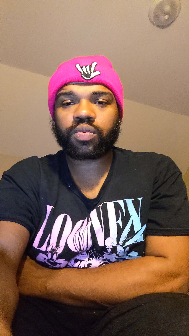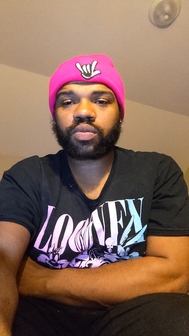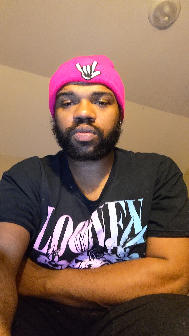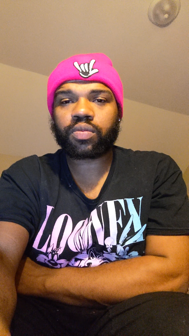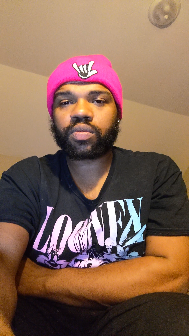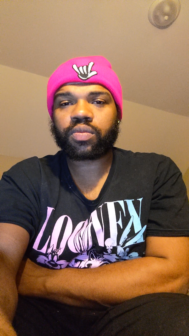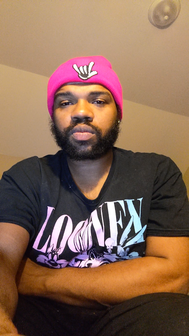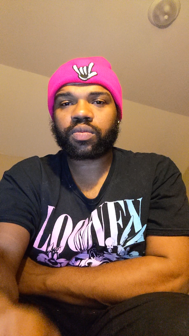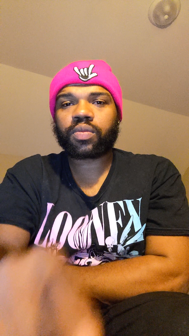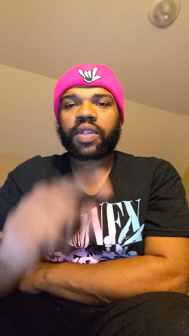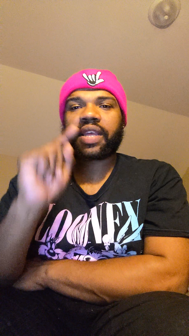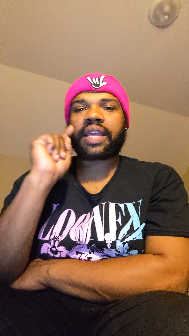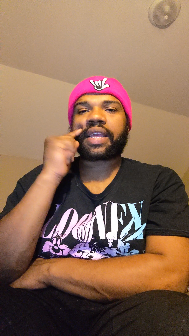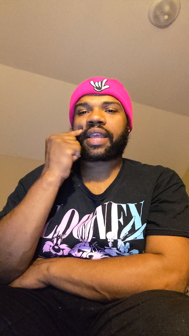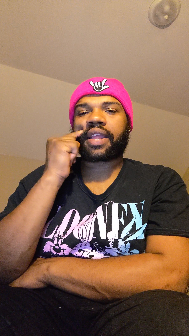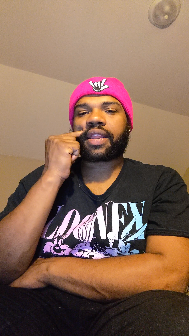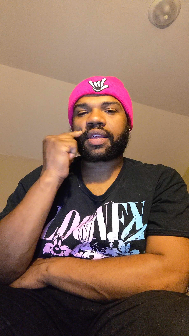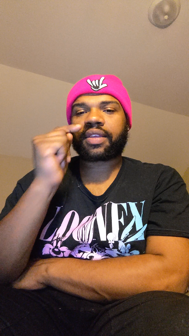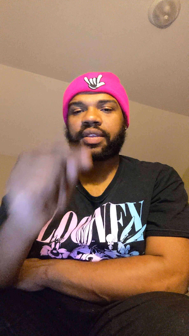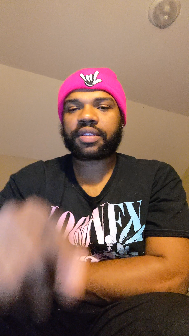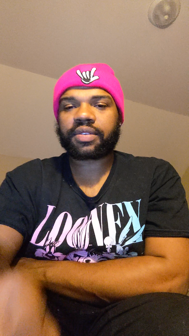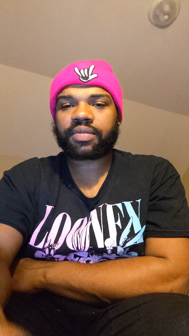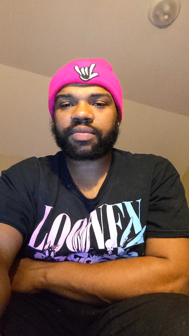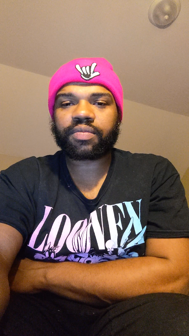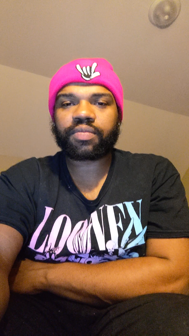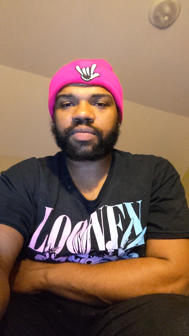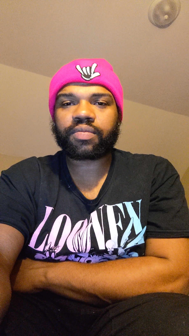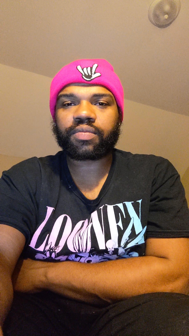candy